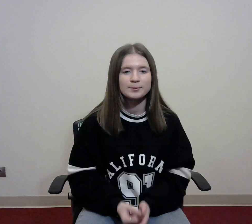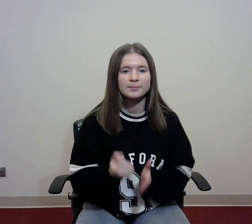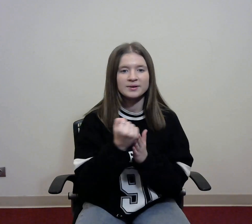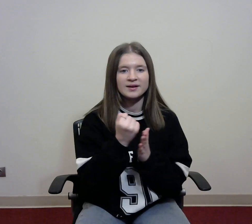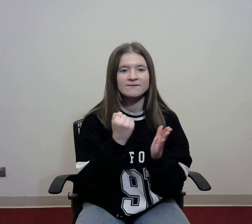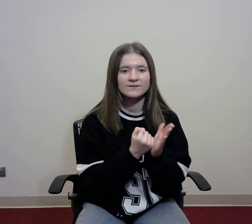viza